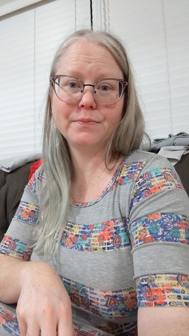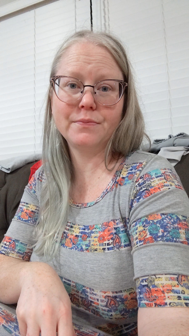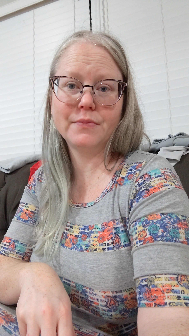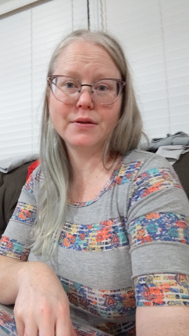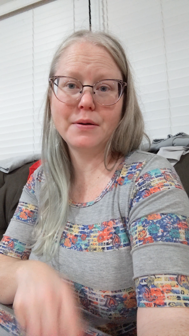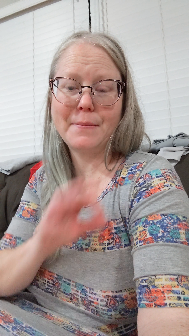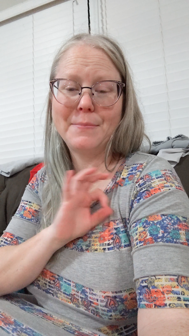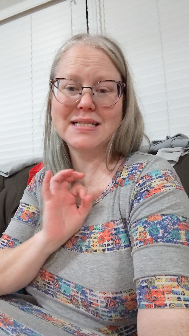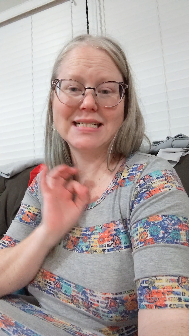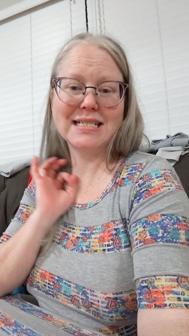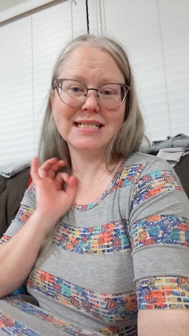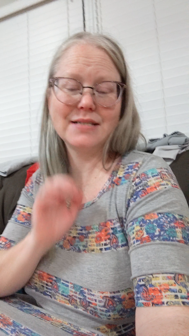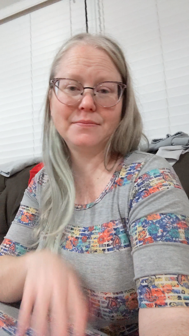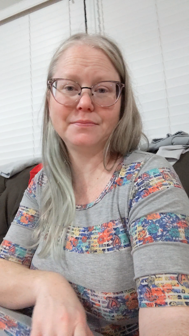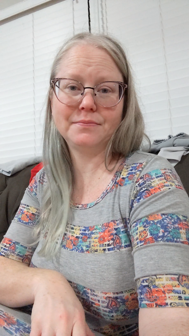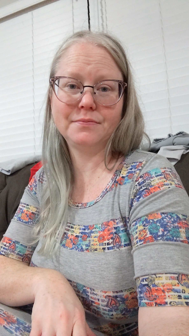beads